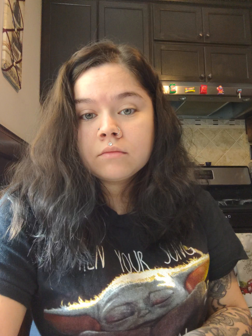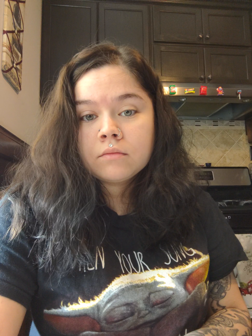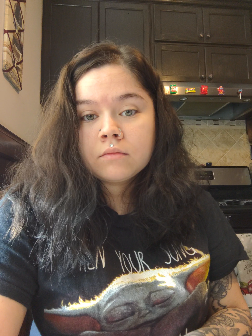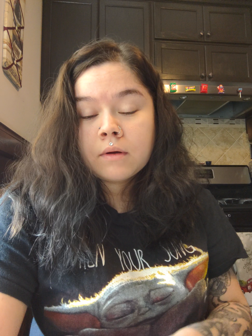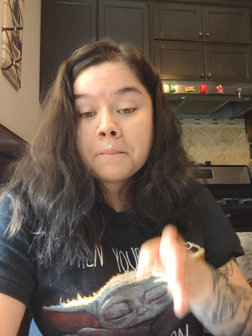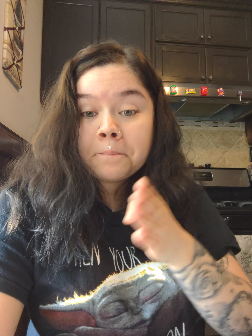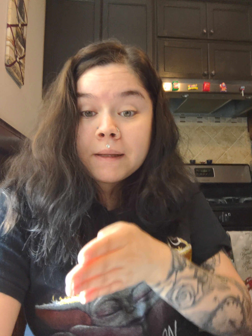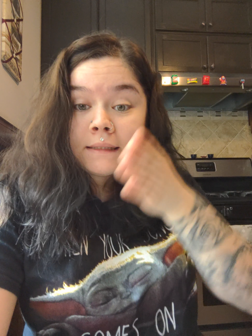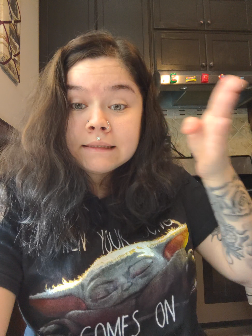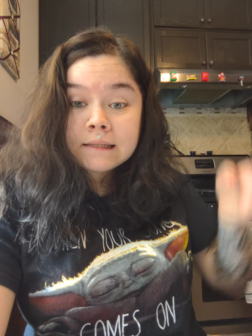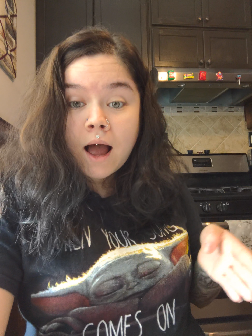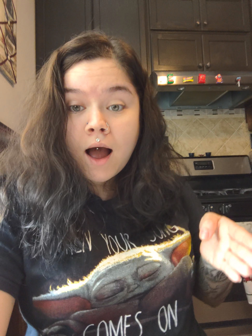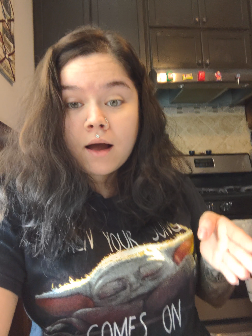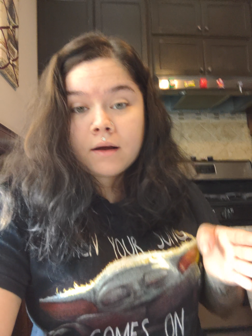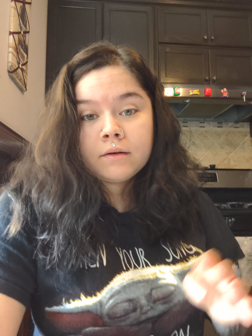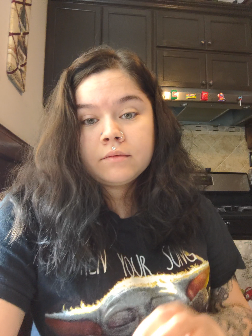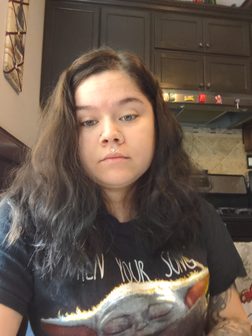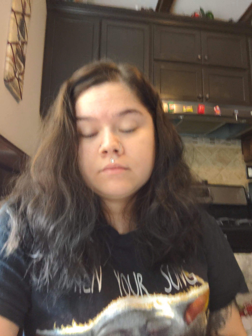beside